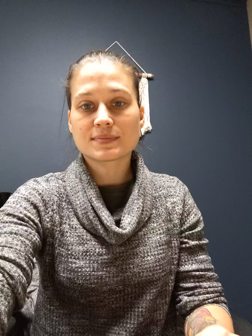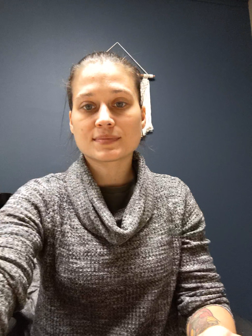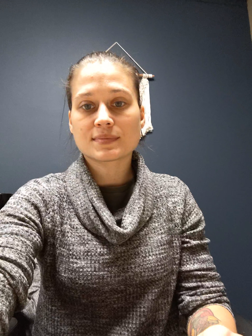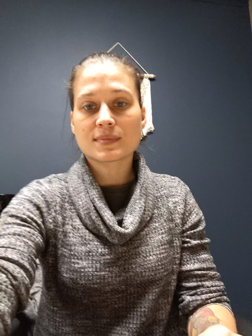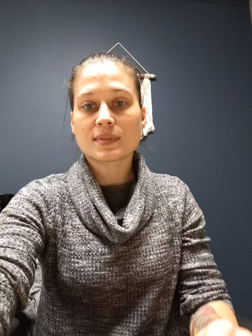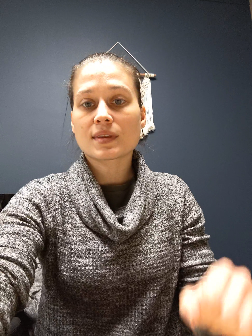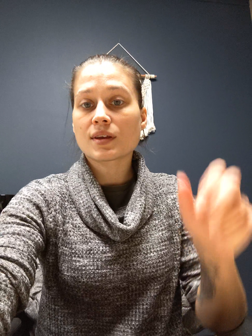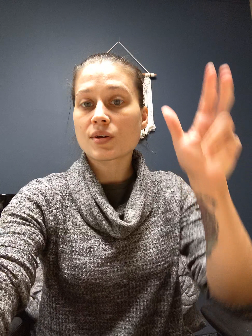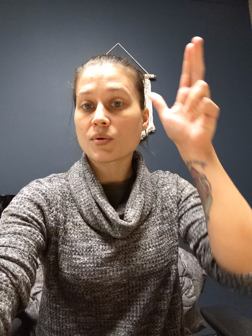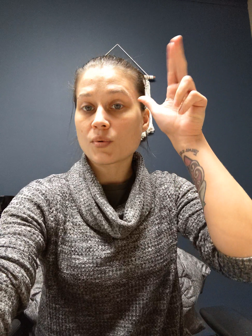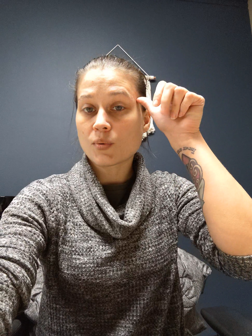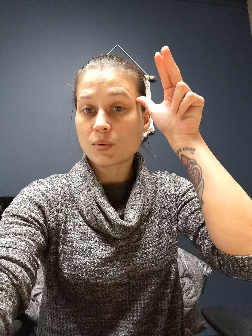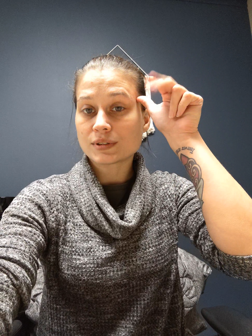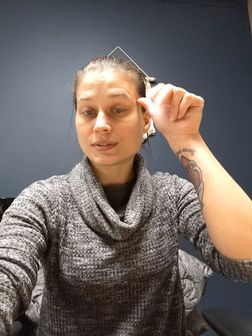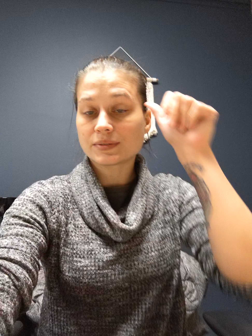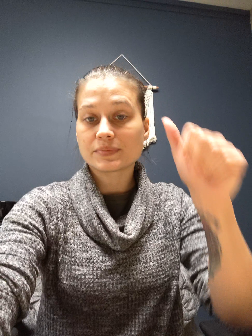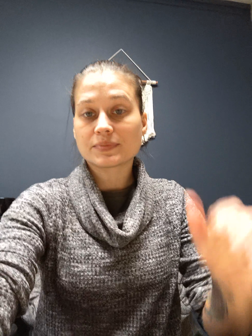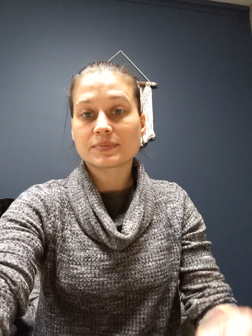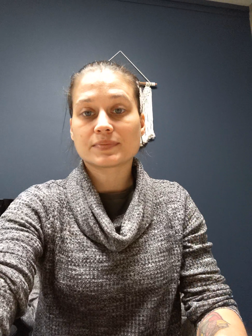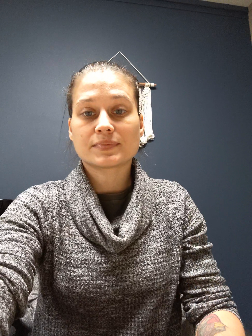horse